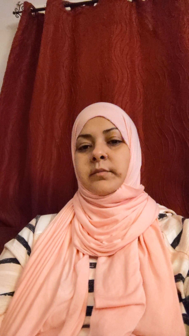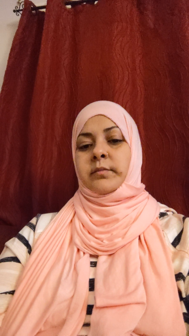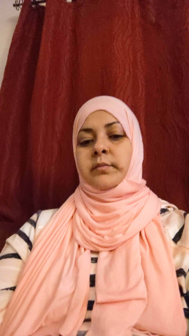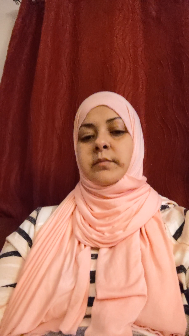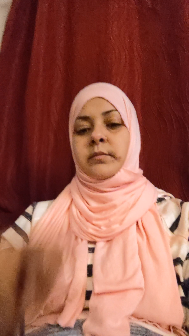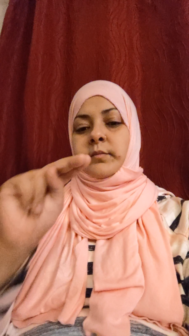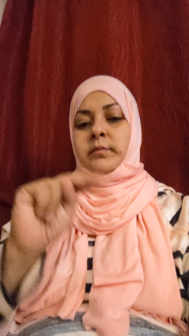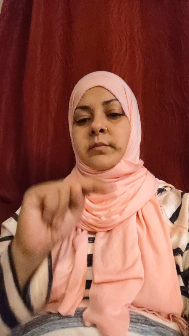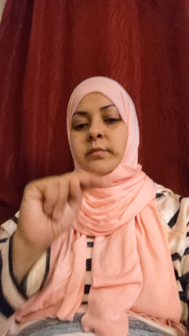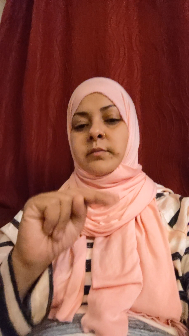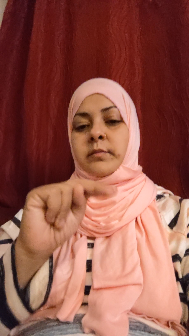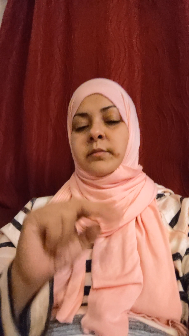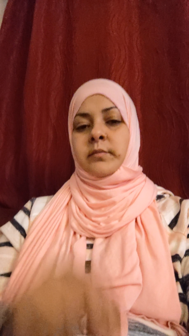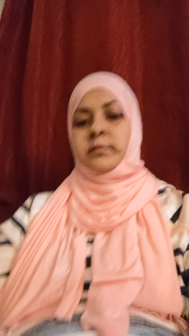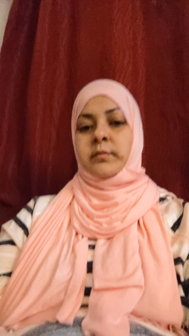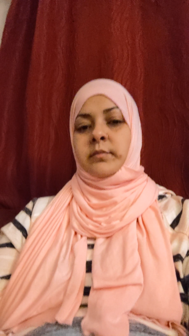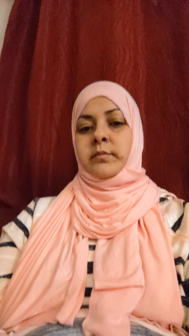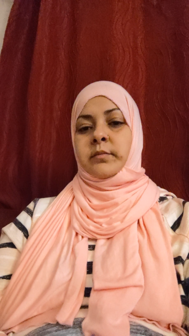nurse